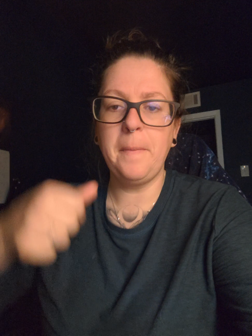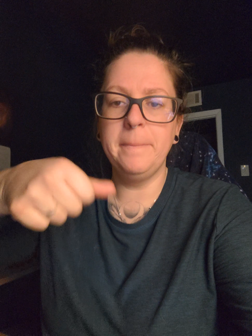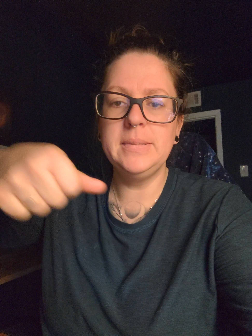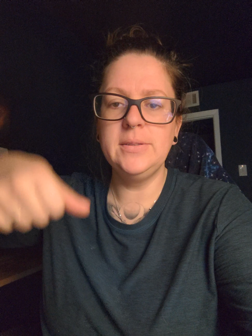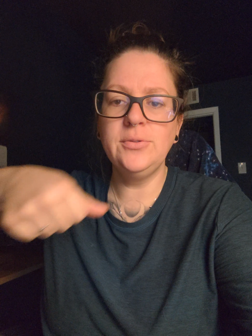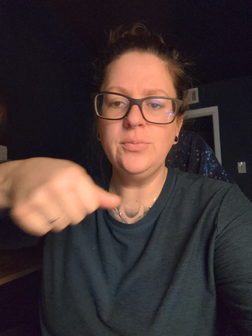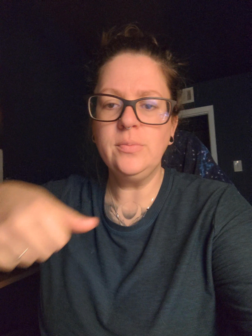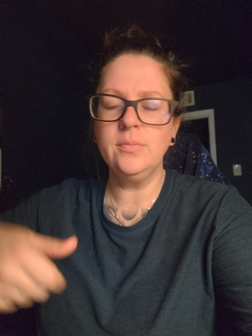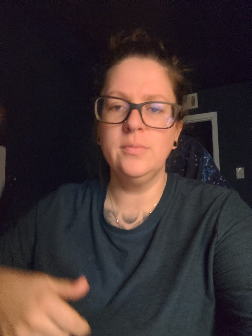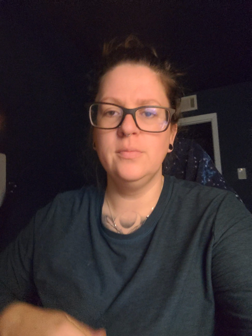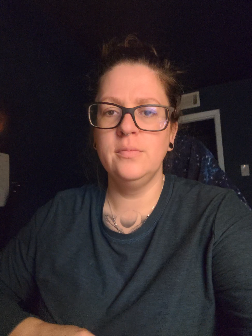puzzle